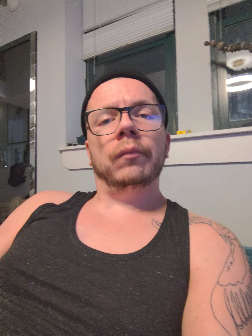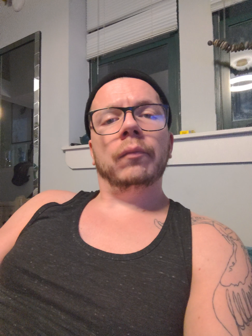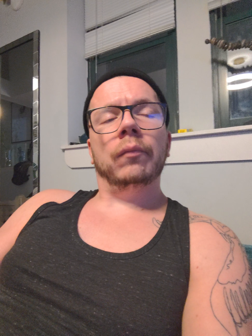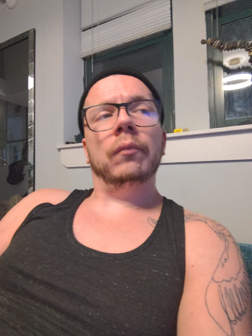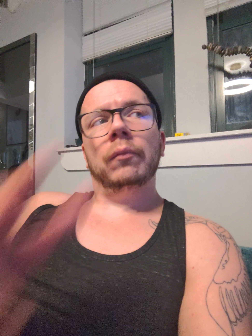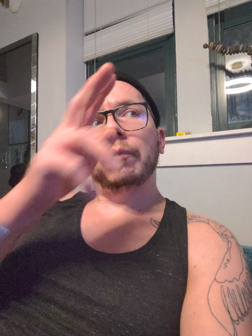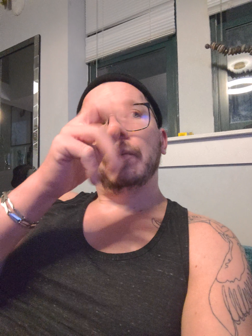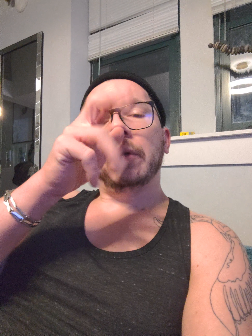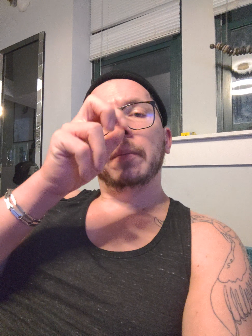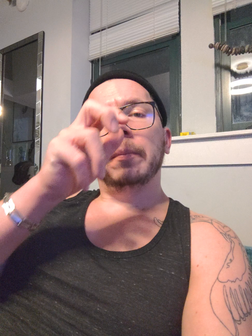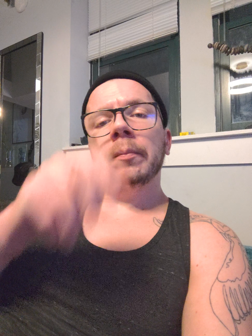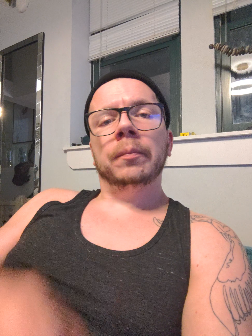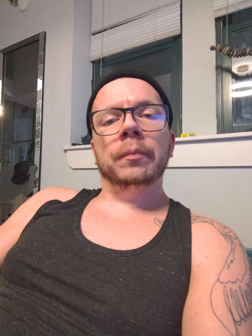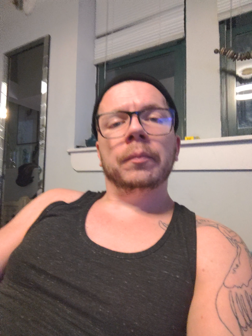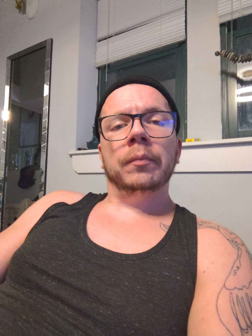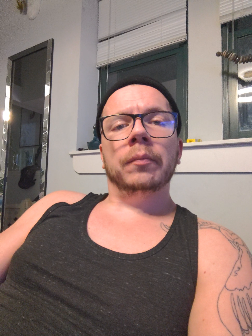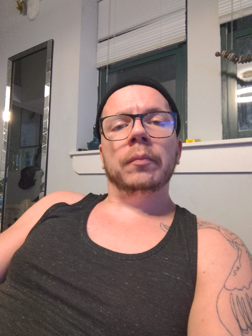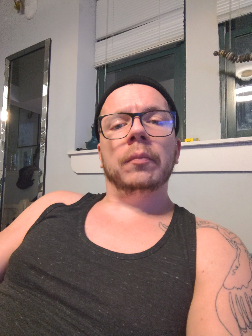bug